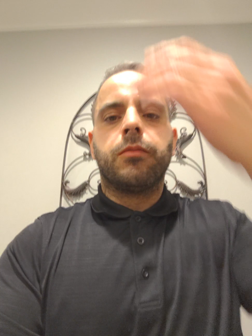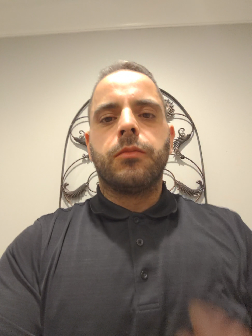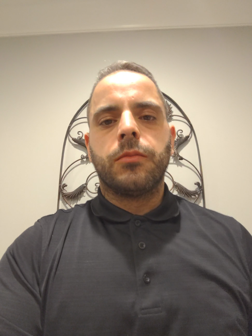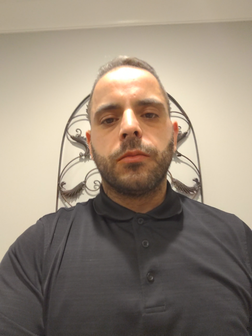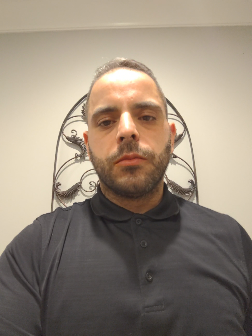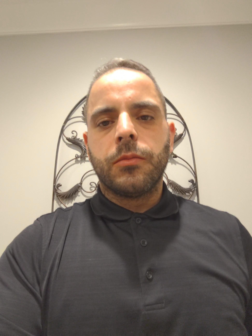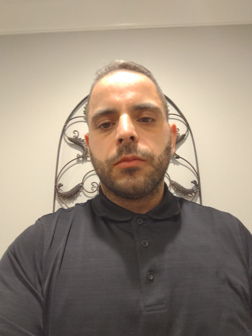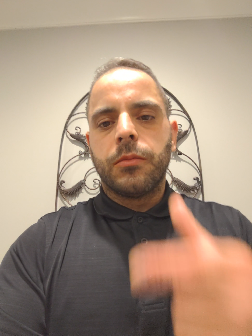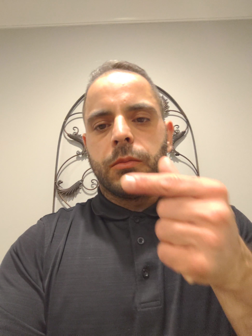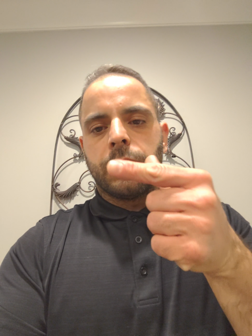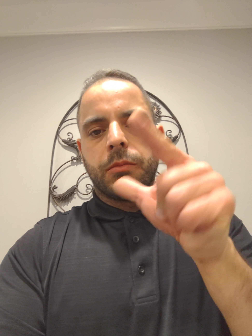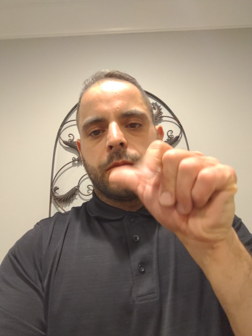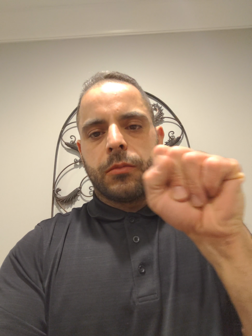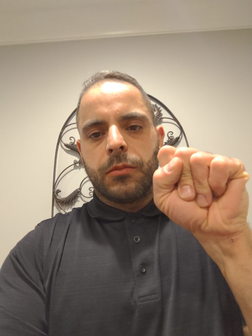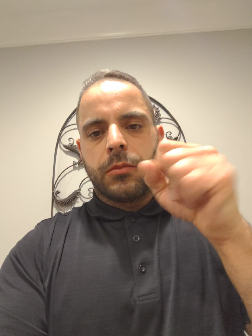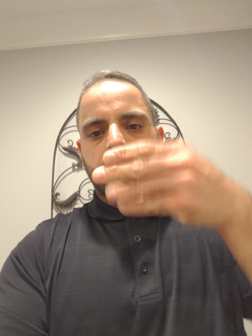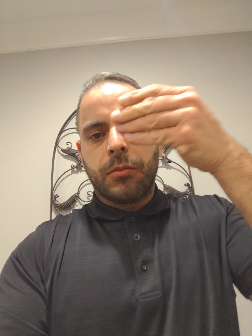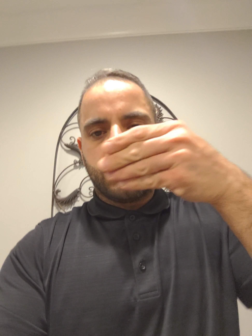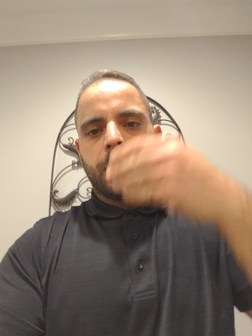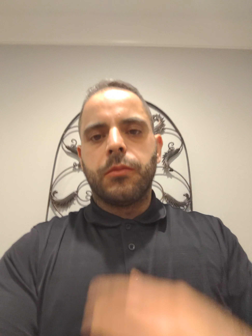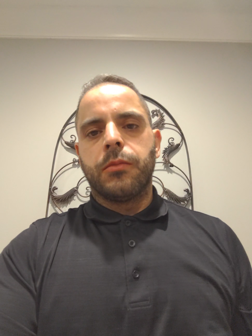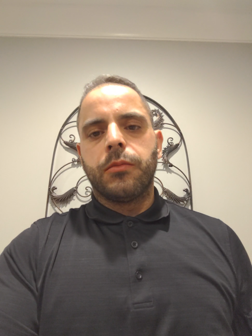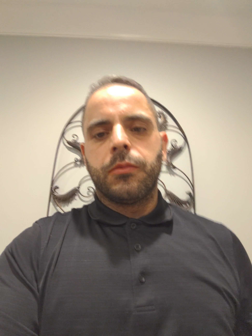window